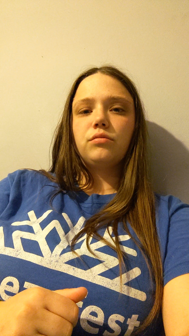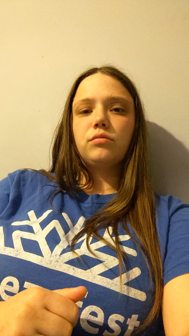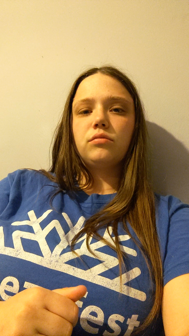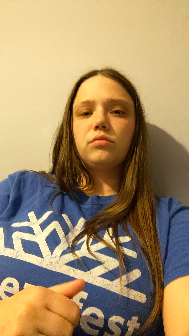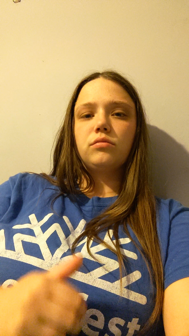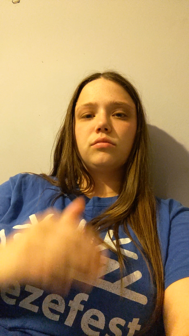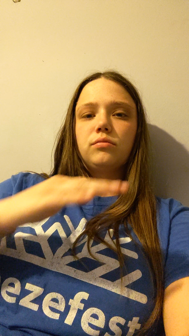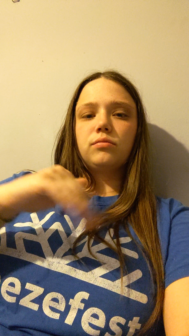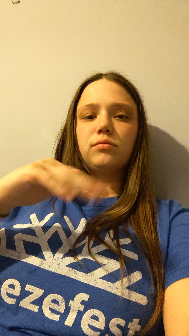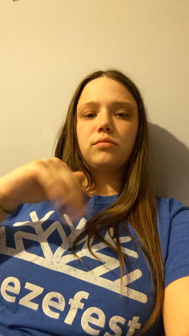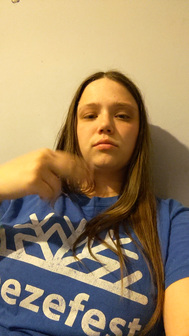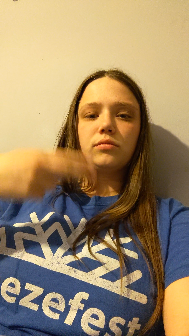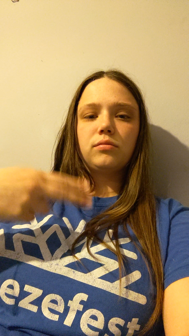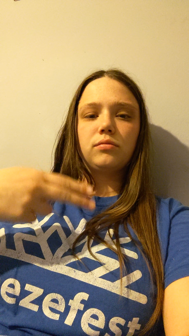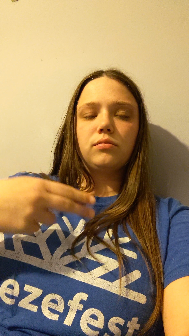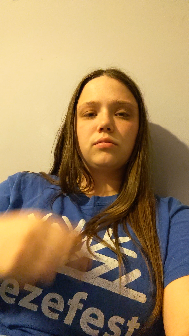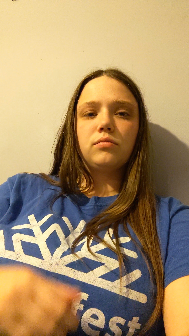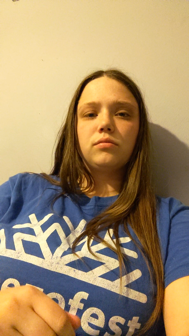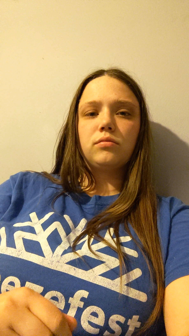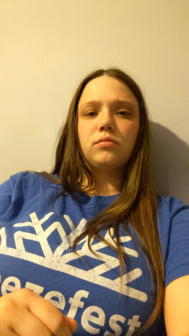pet's name